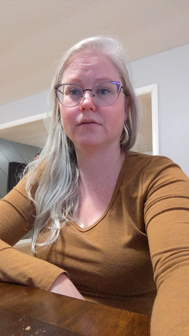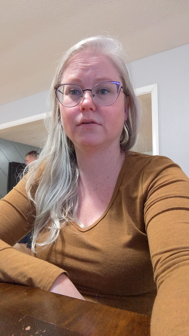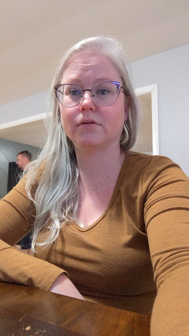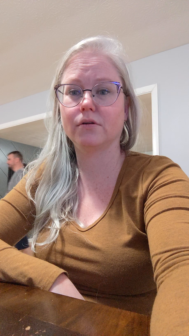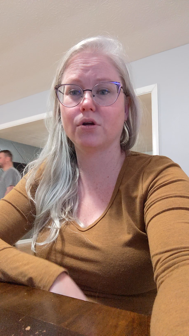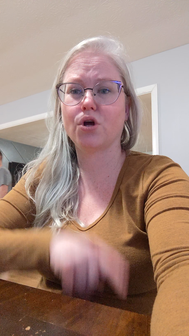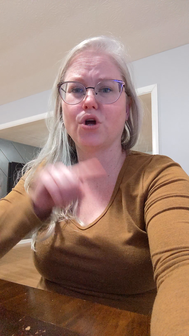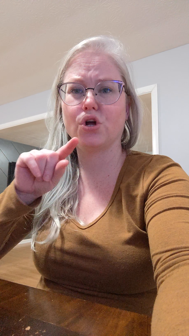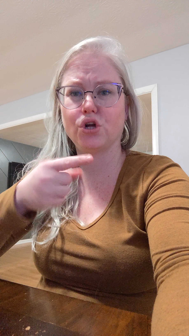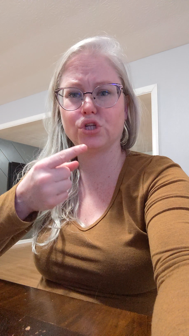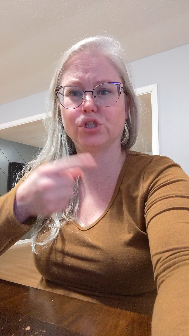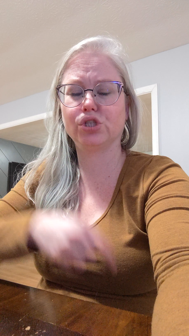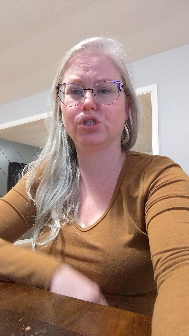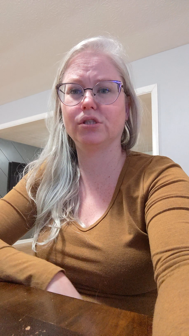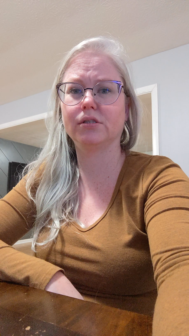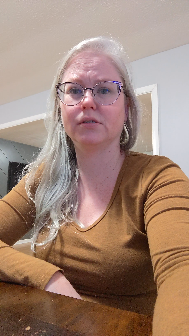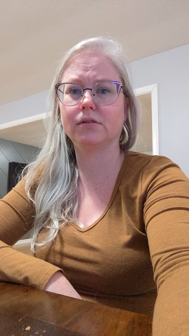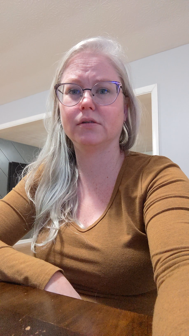hurt